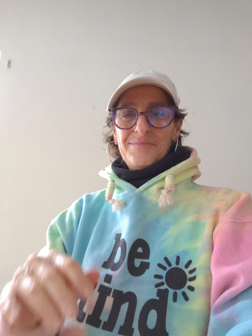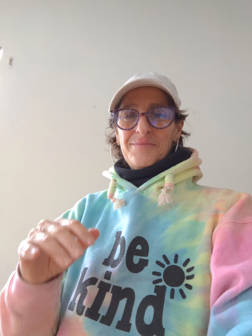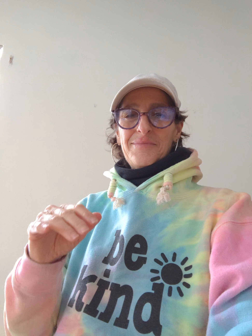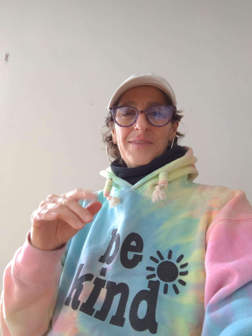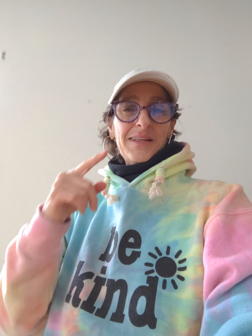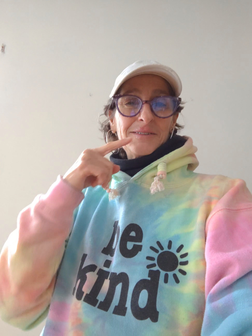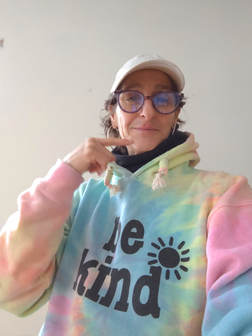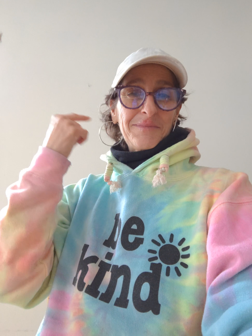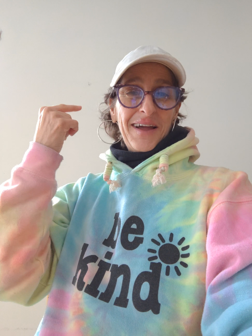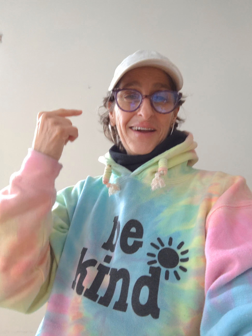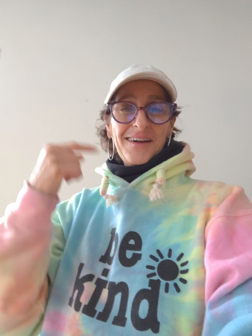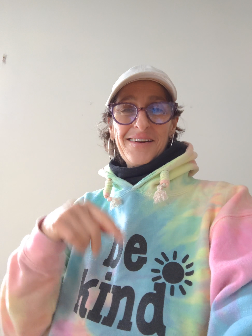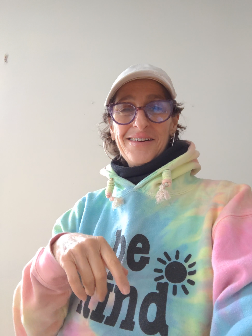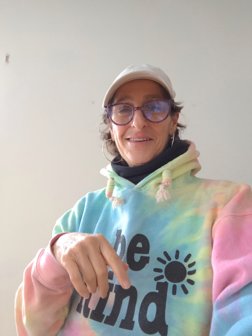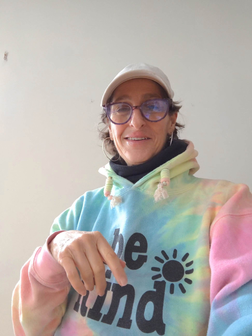smile